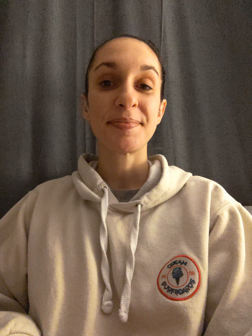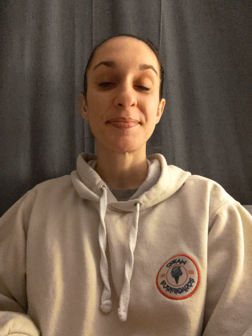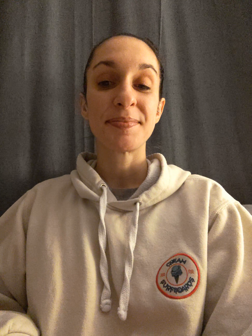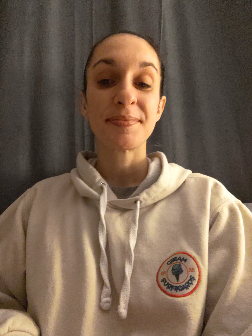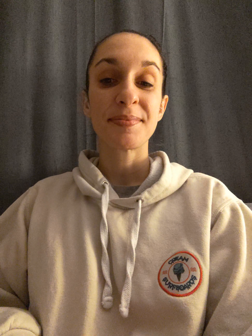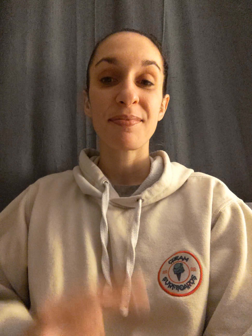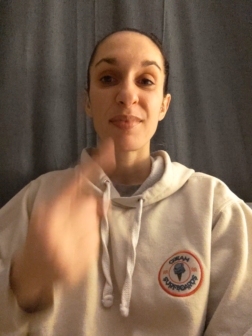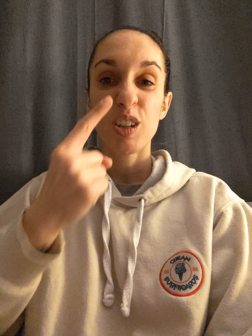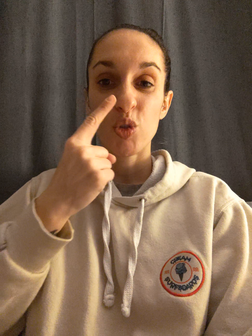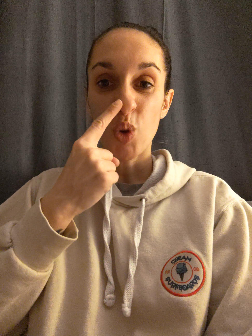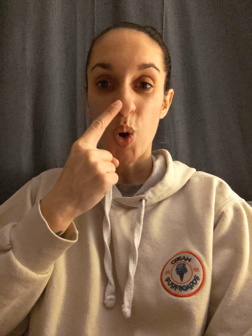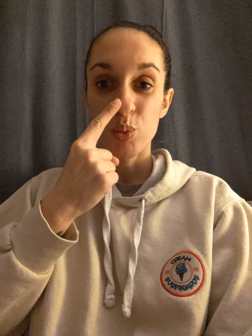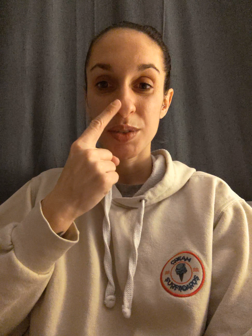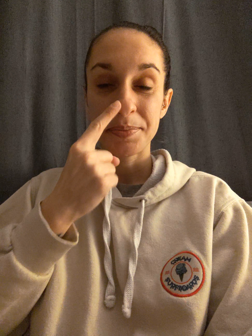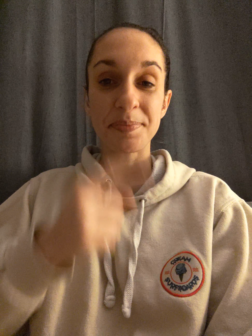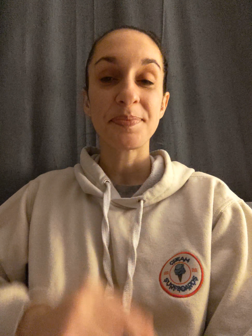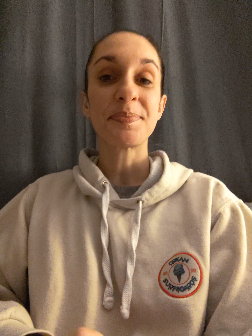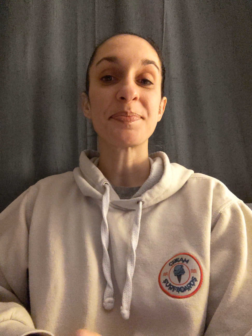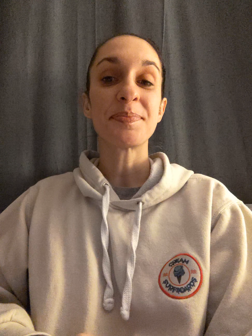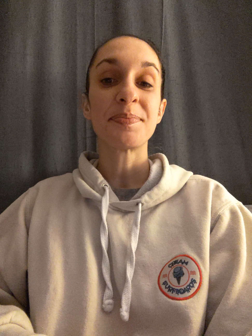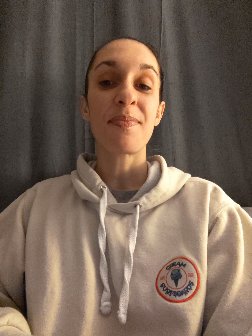nose